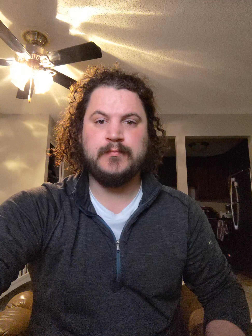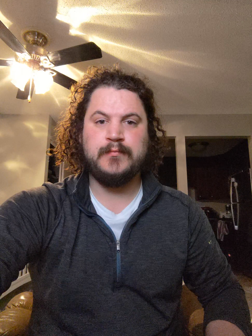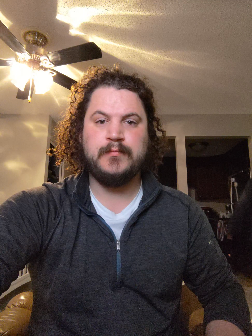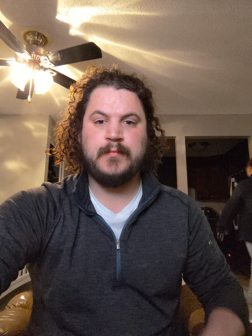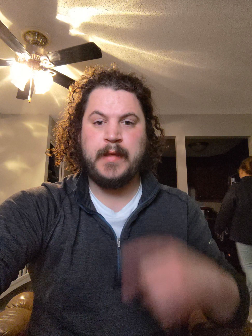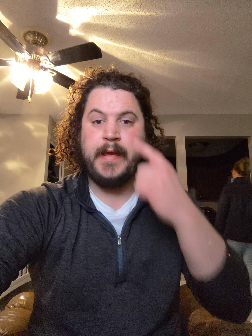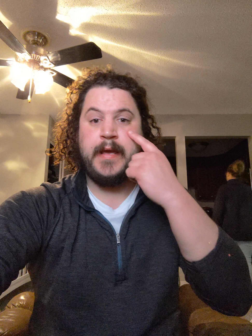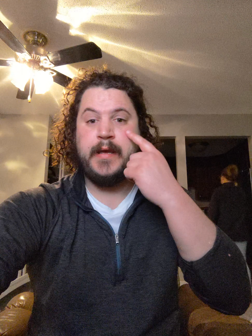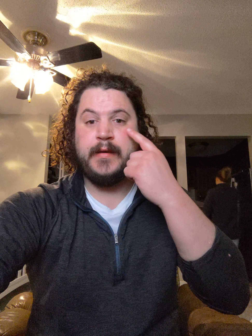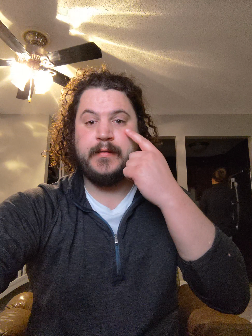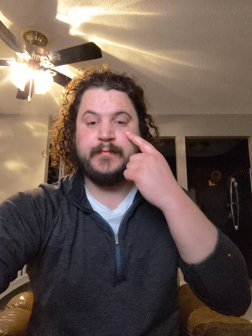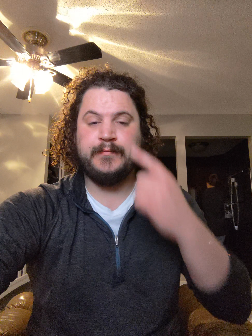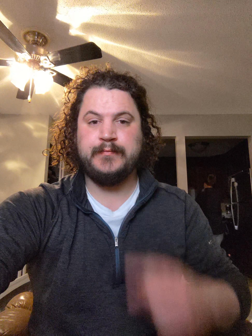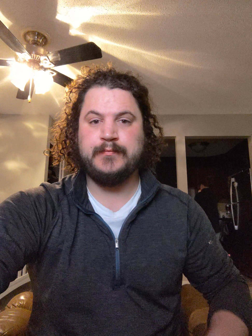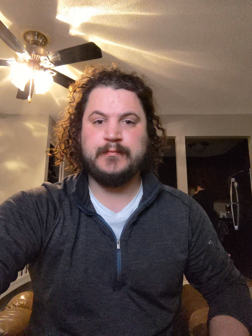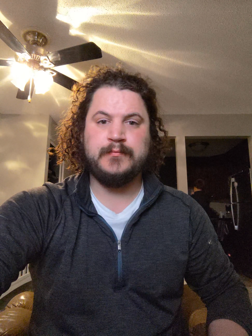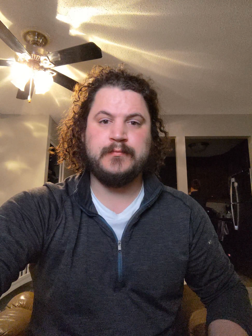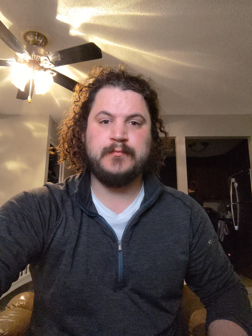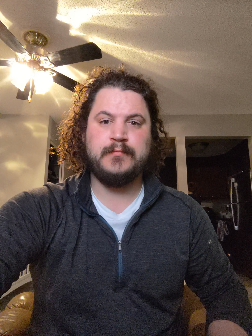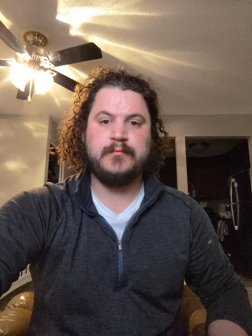eye